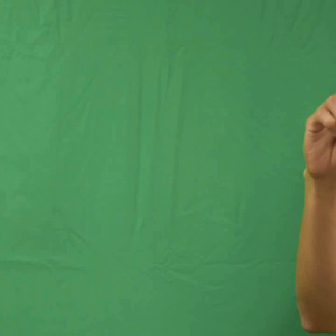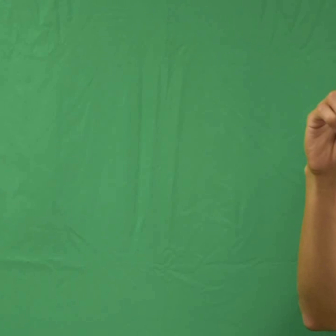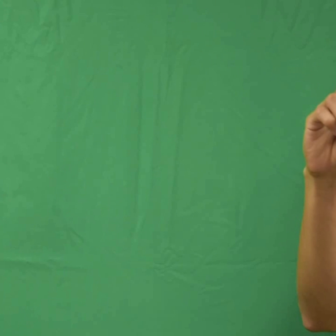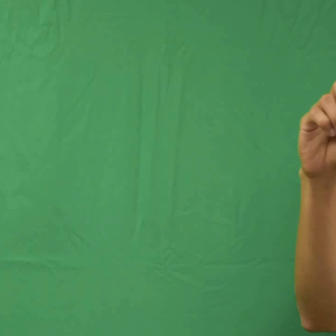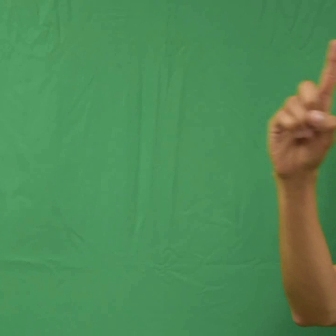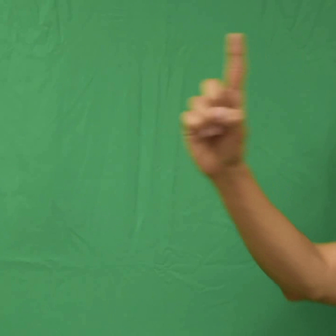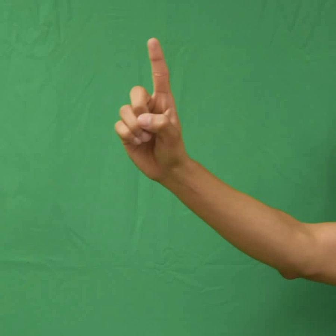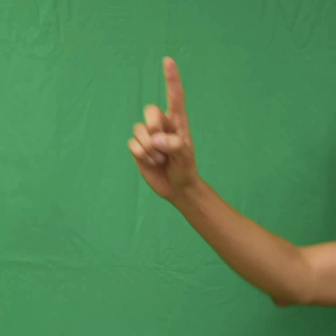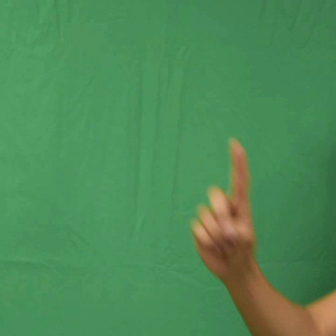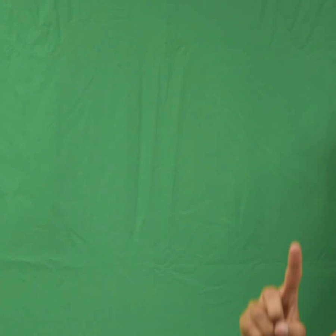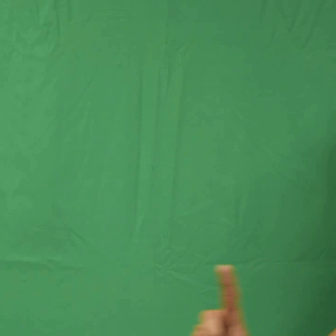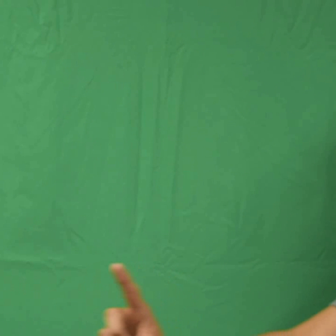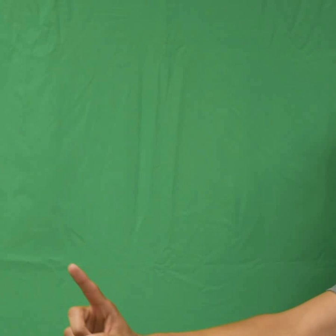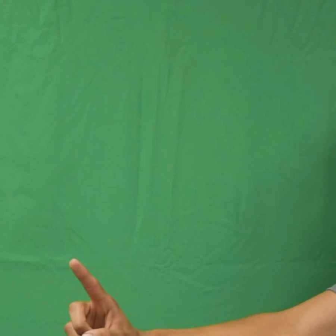Z